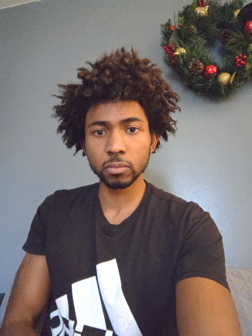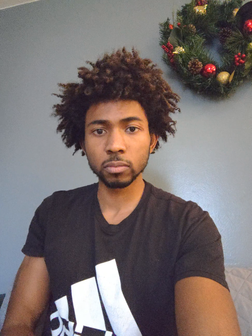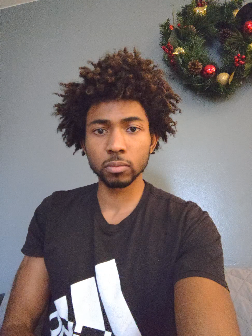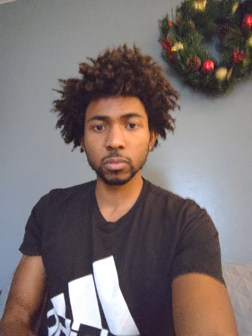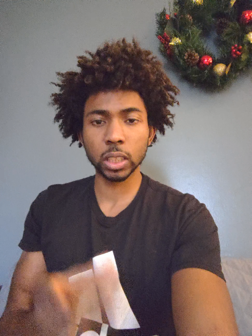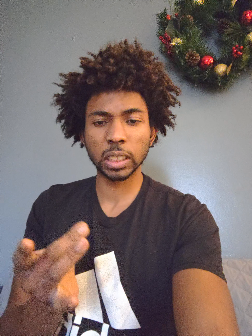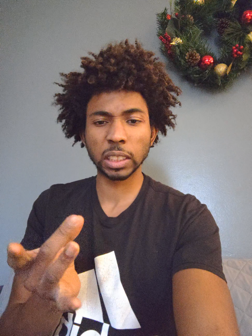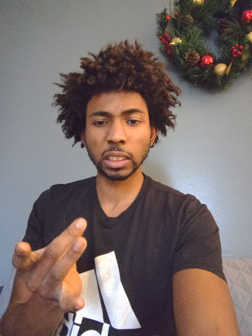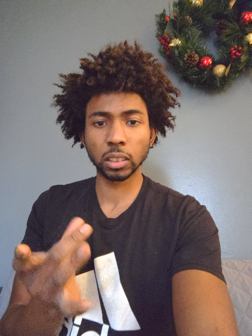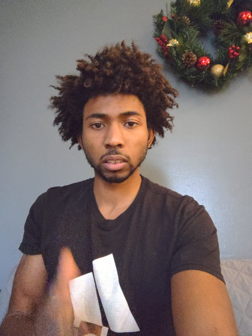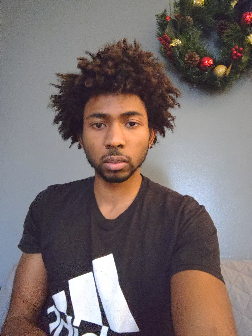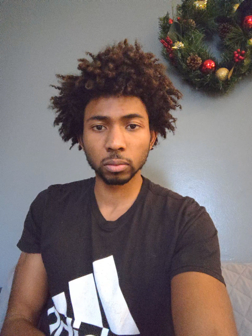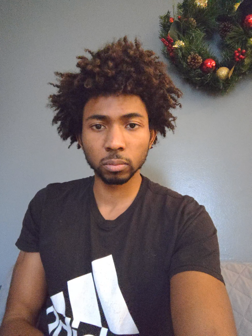sticky